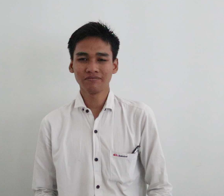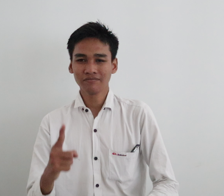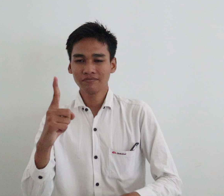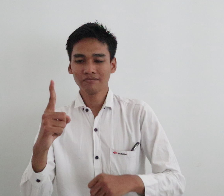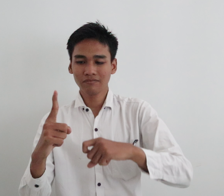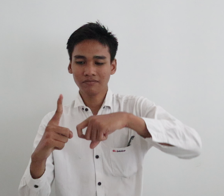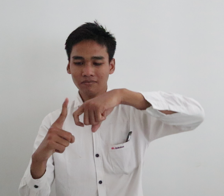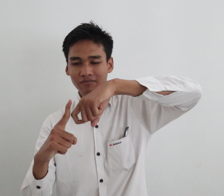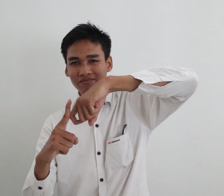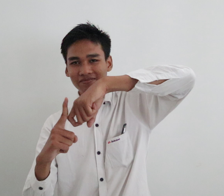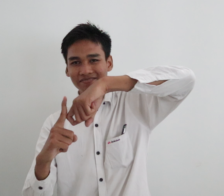K